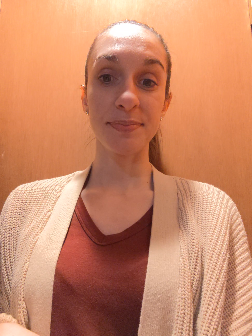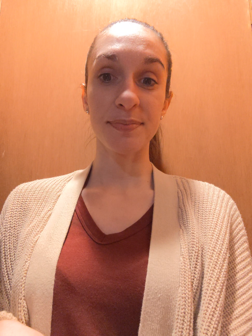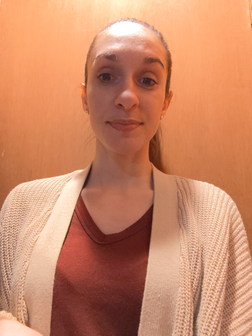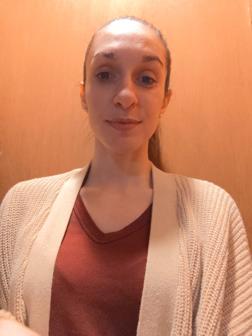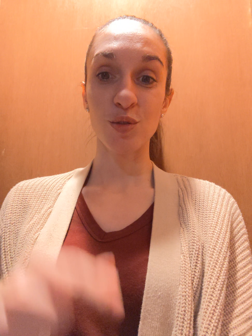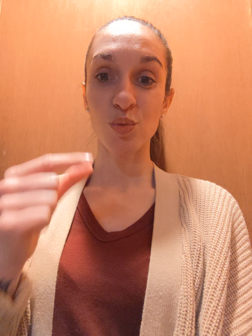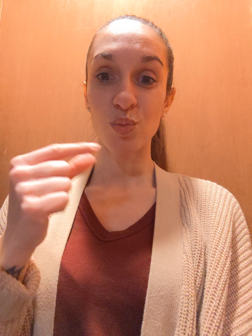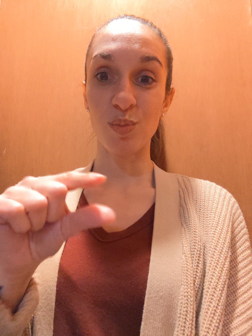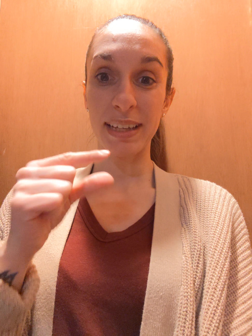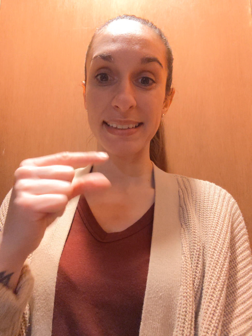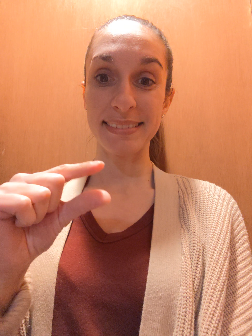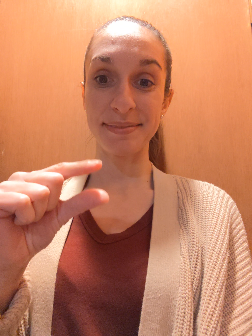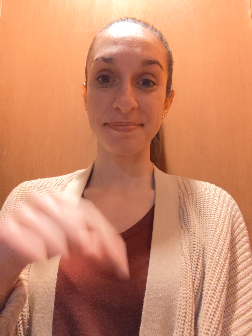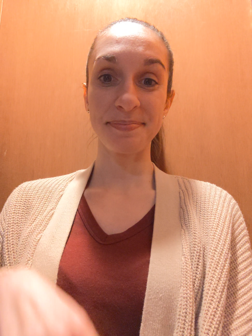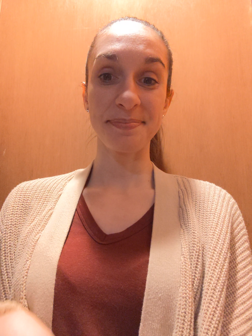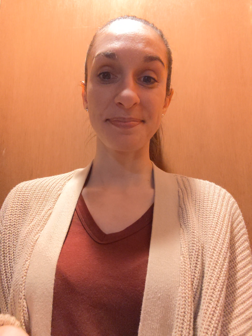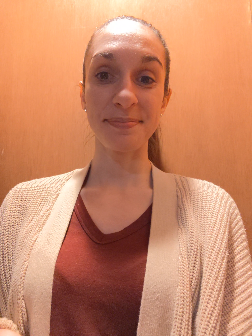green